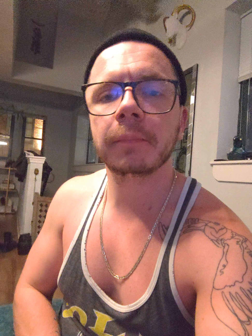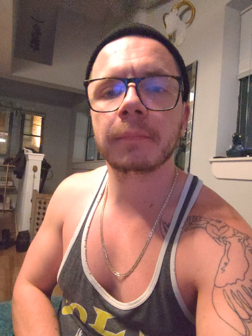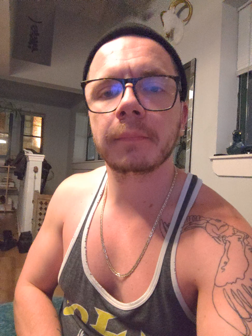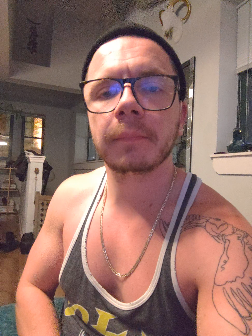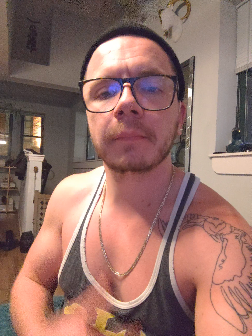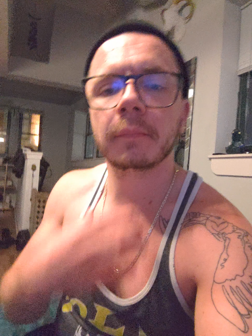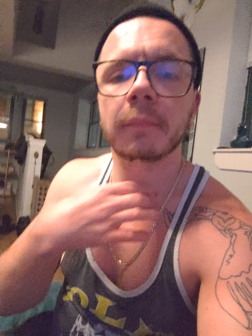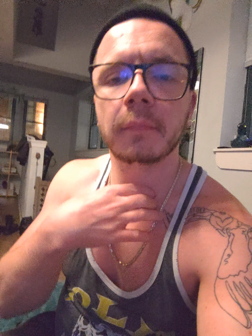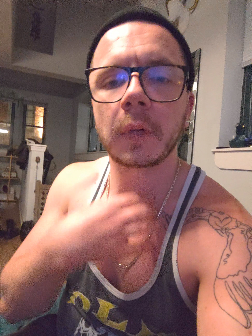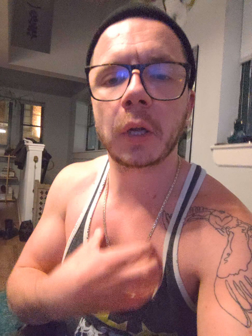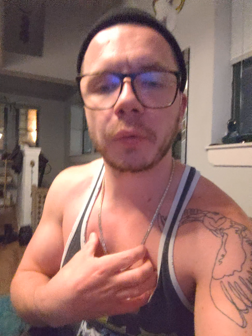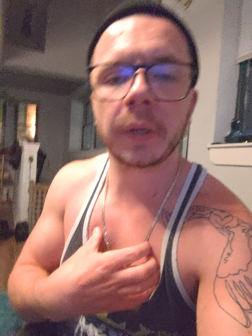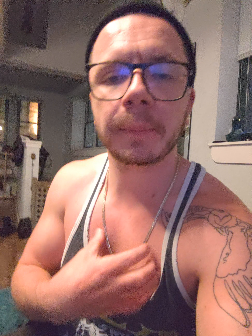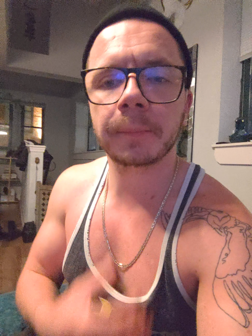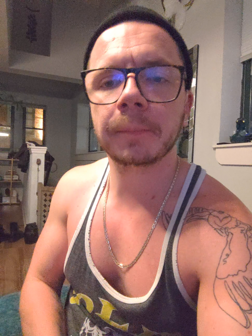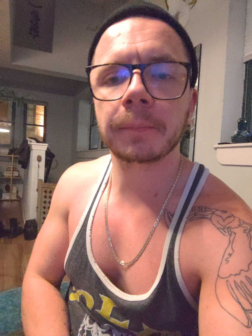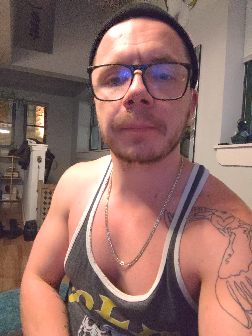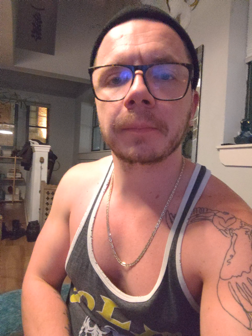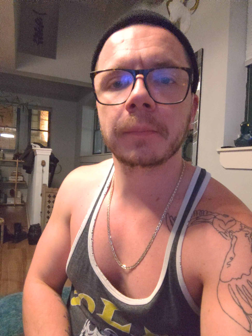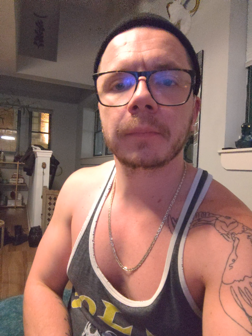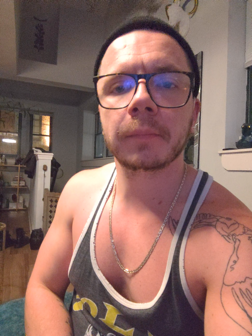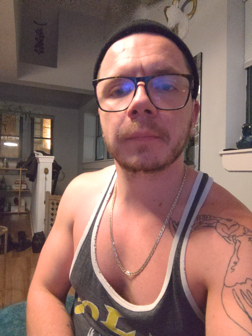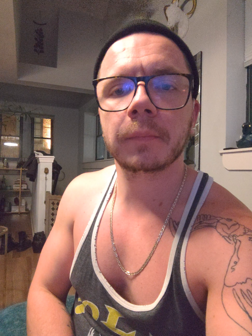hungry